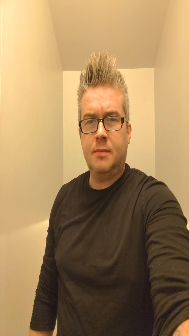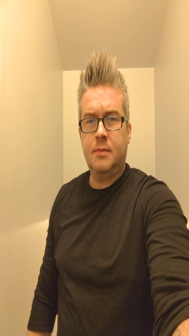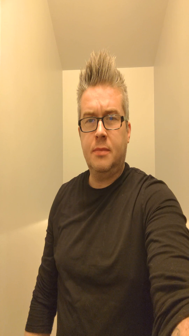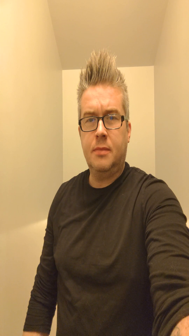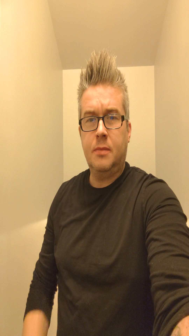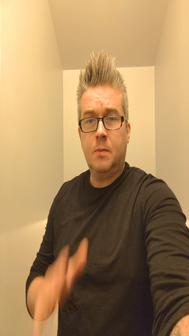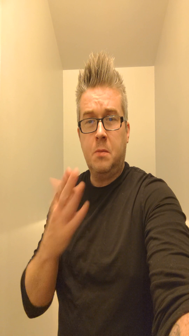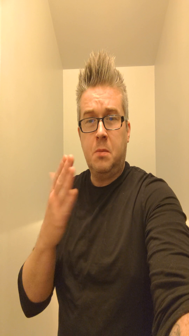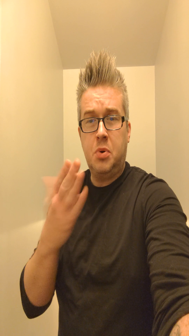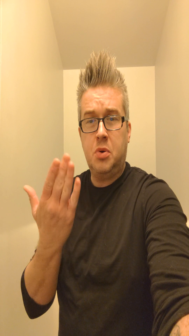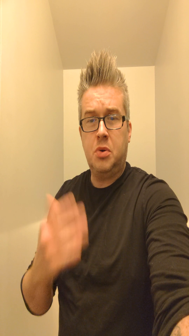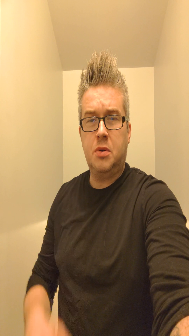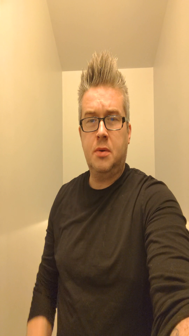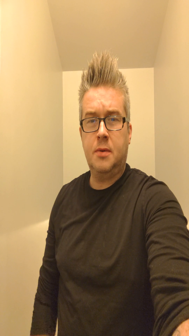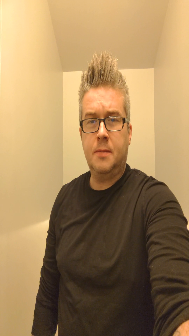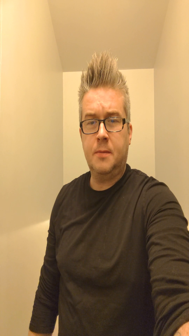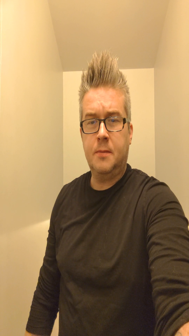book